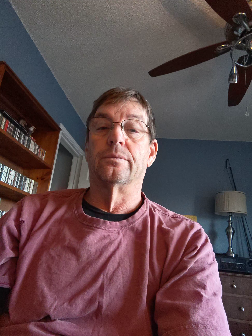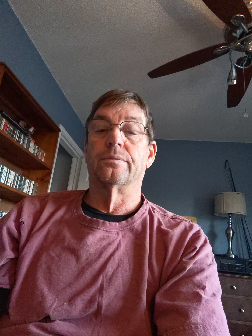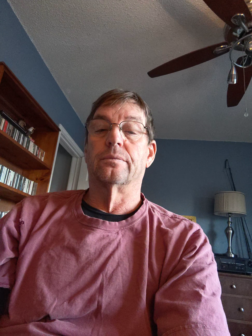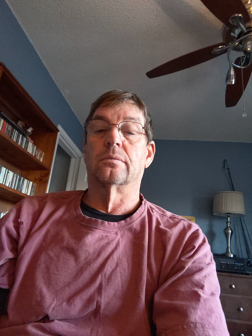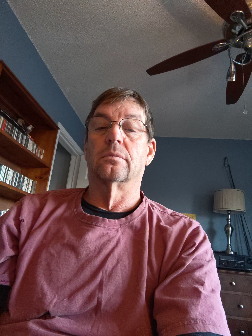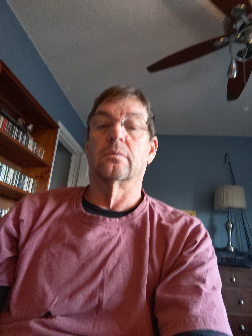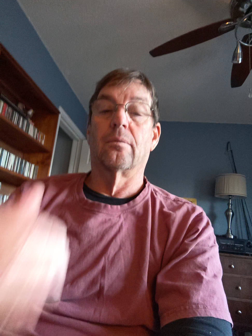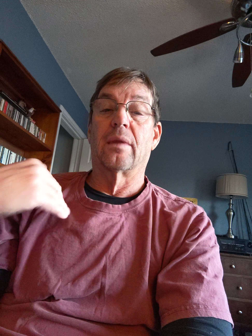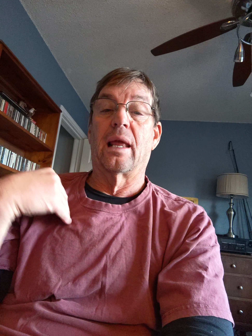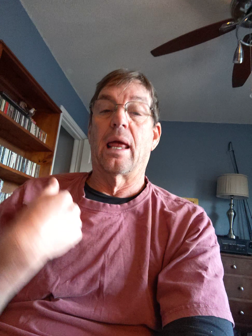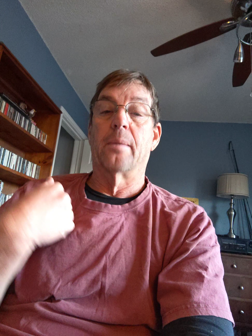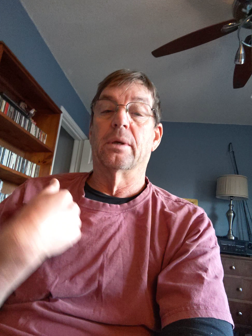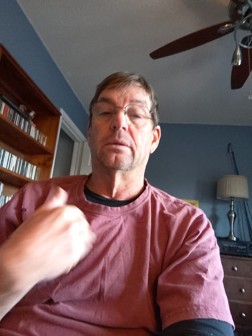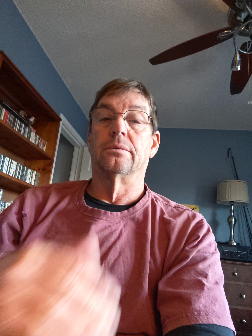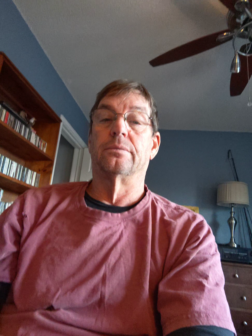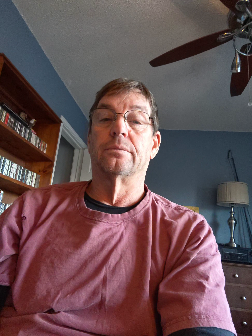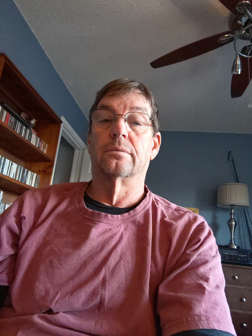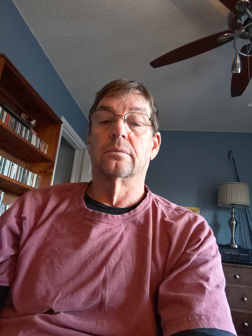animal